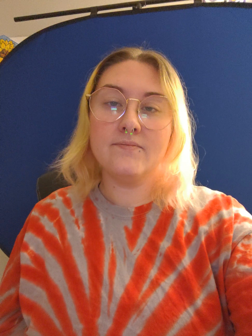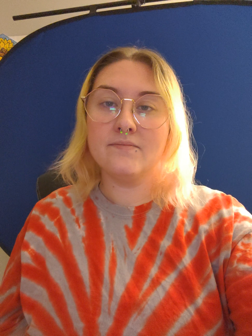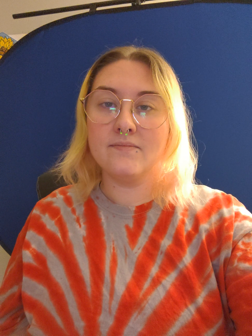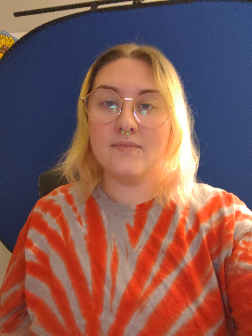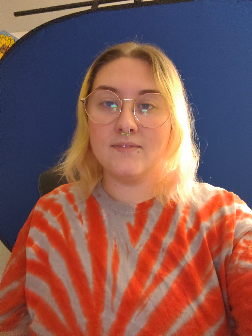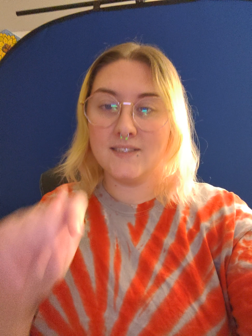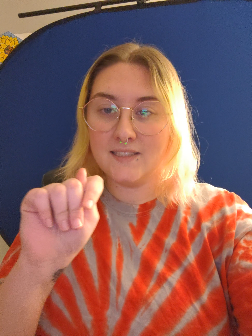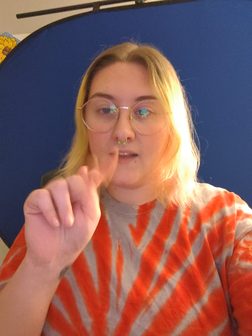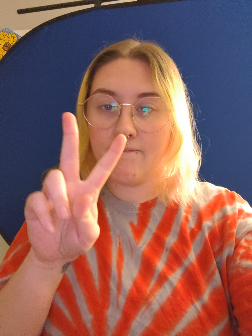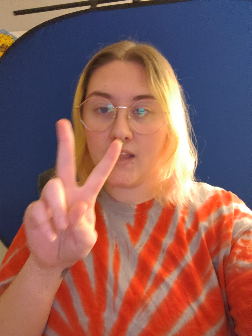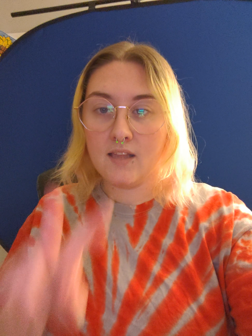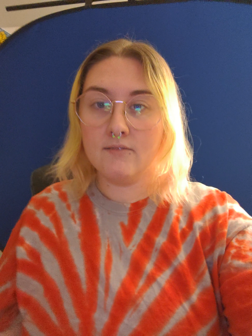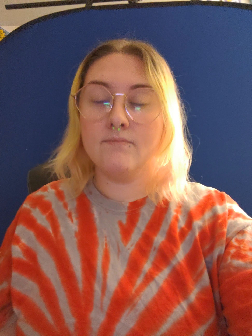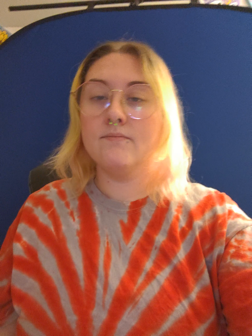TV